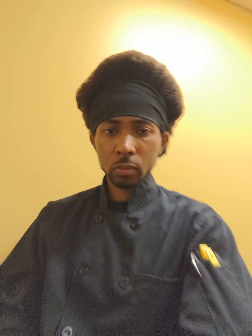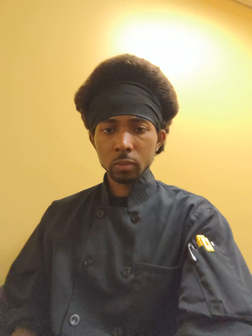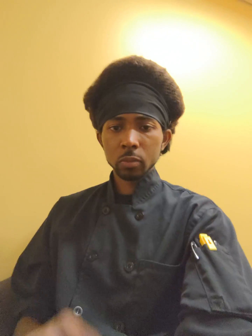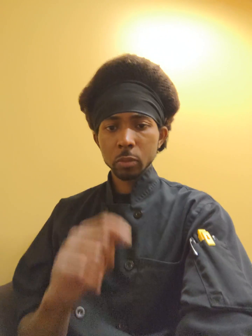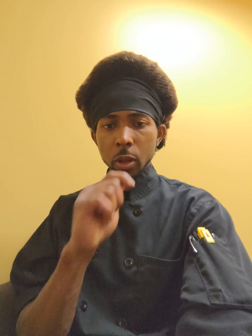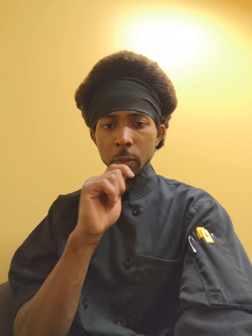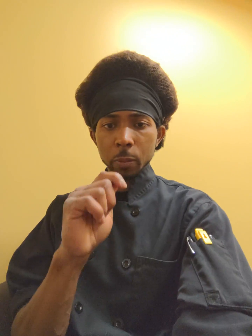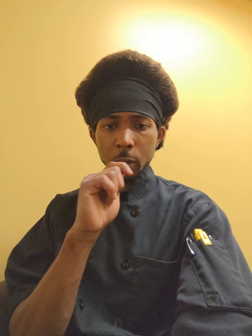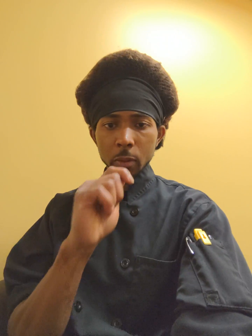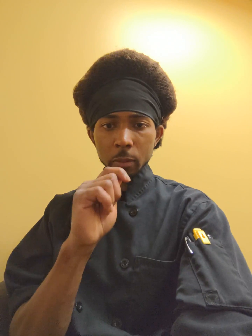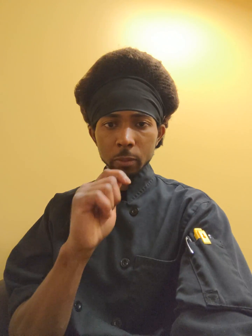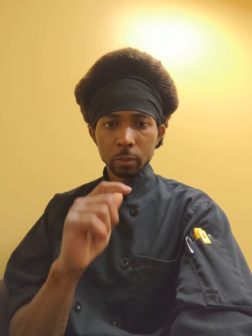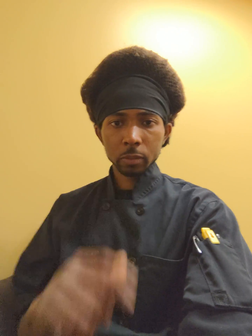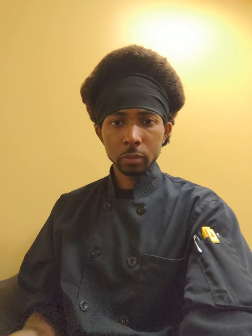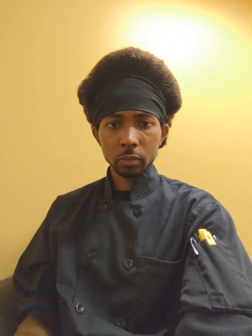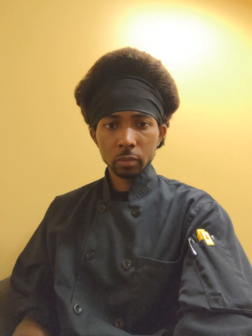popsicle